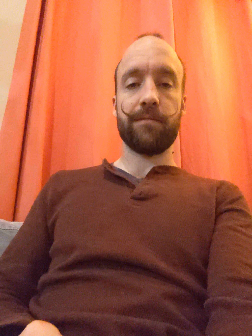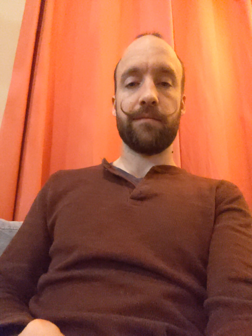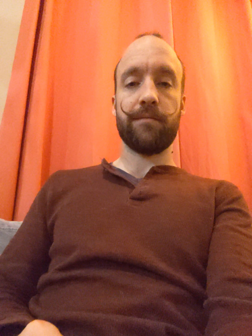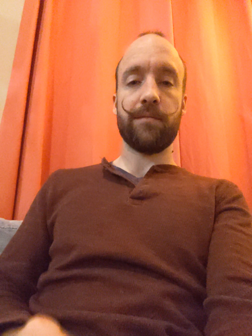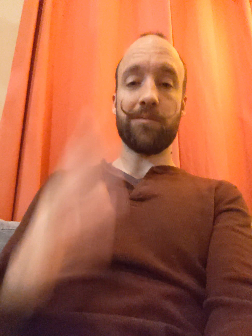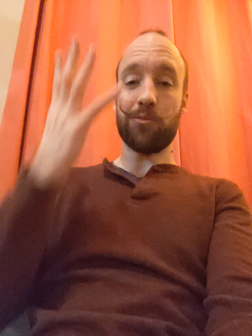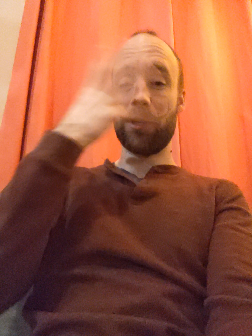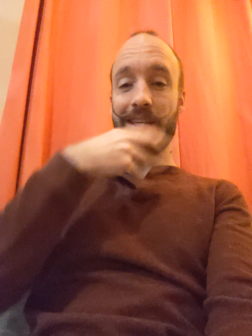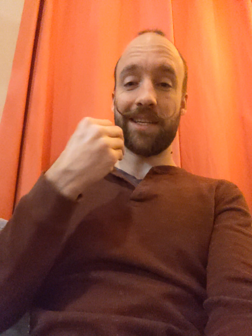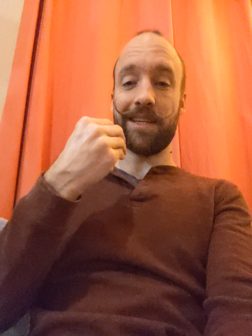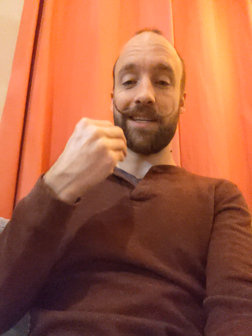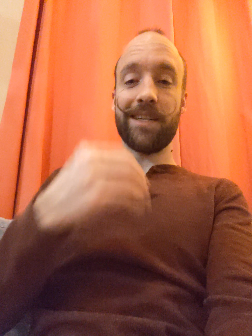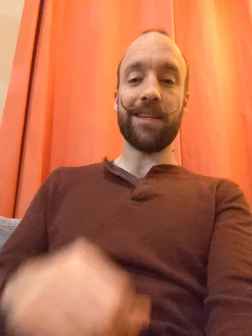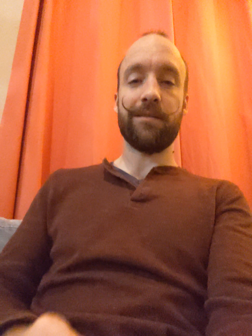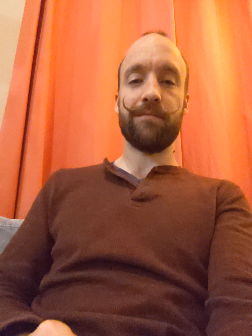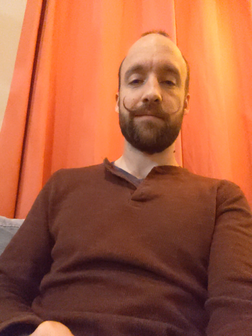pretty